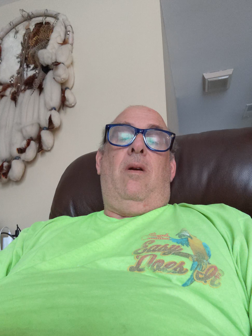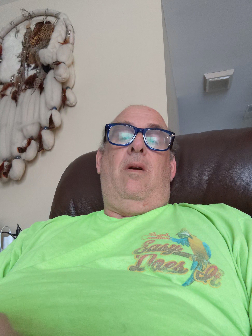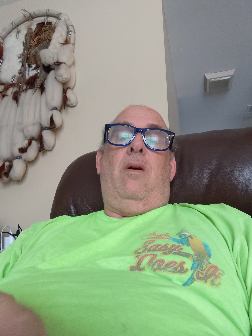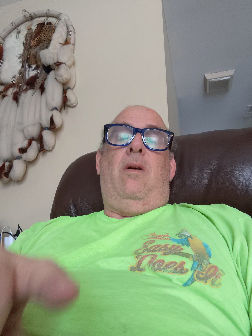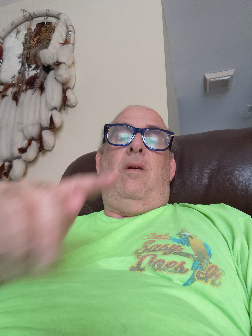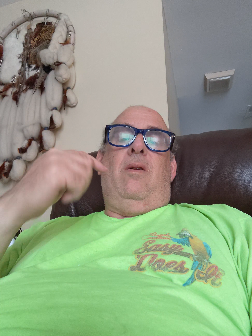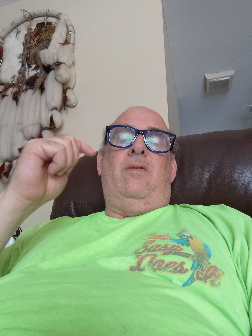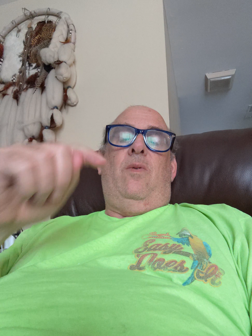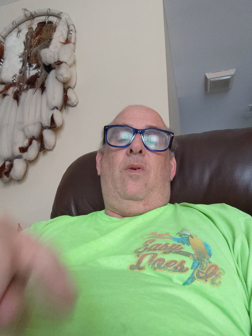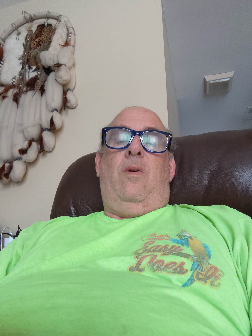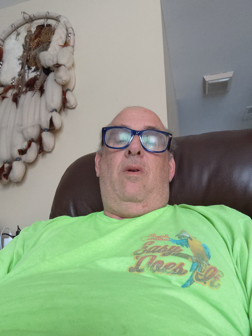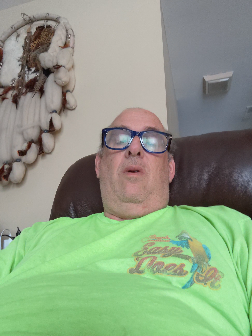toy